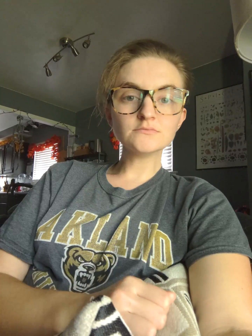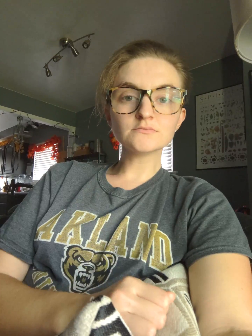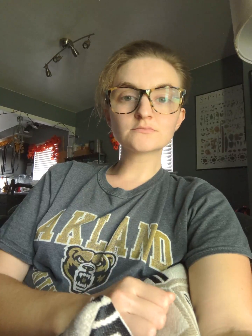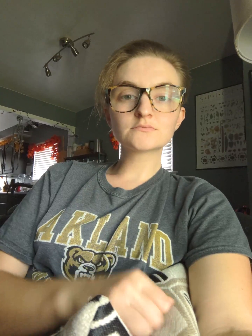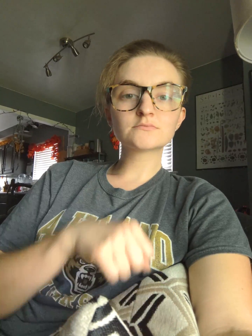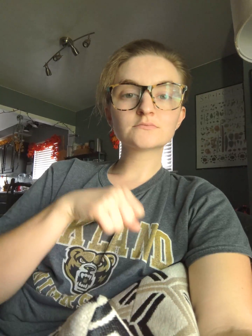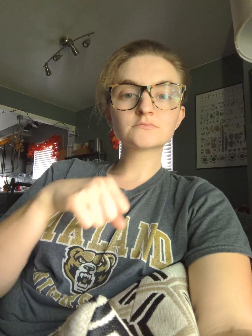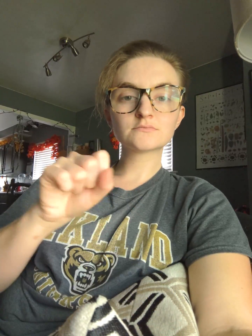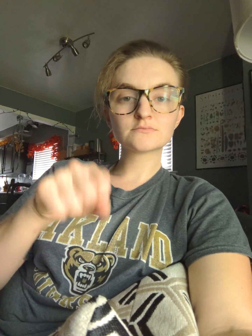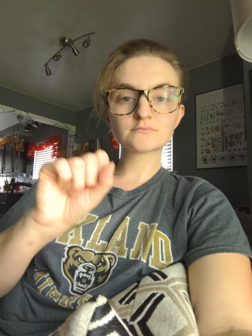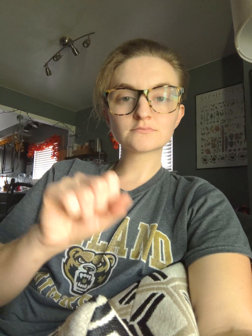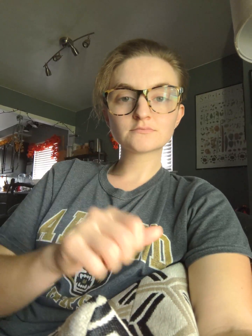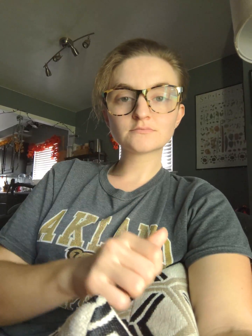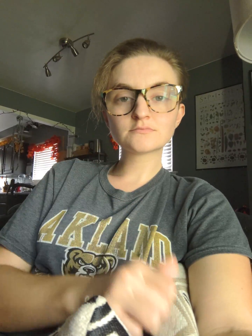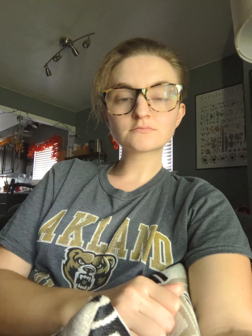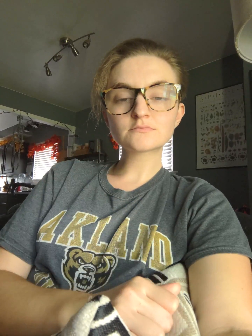motorcycle